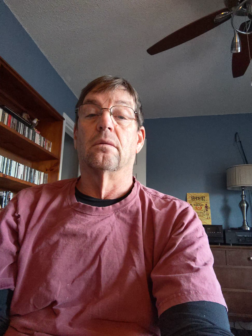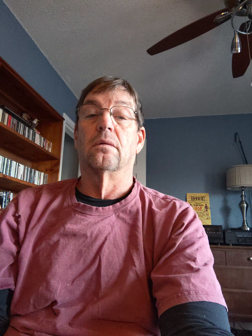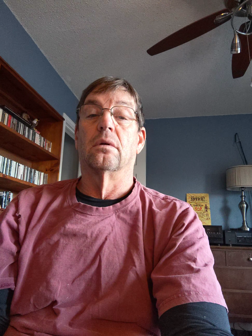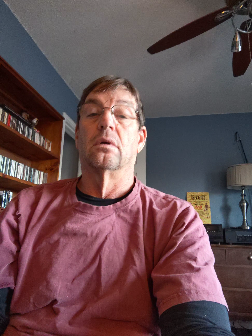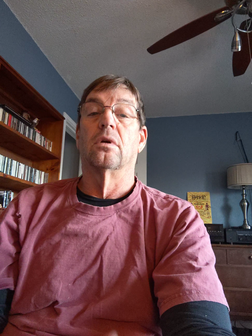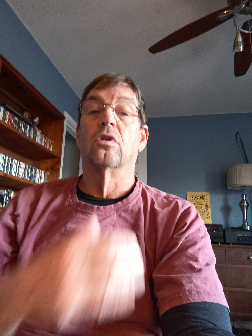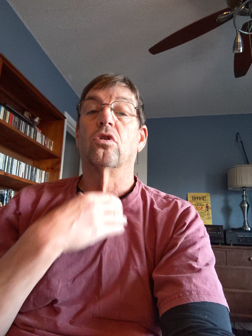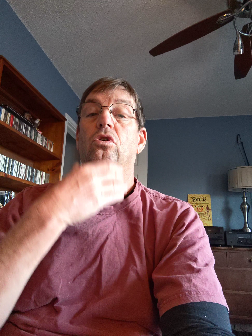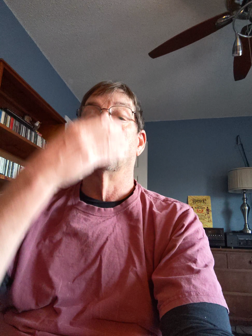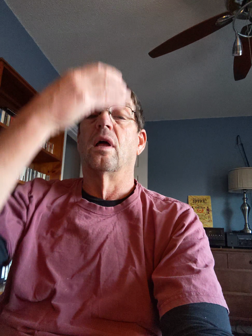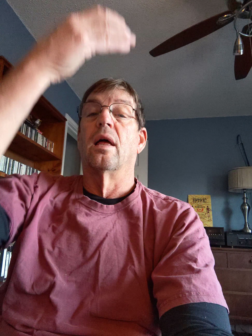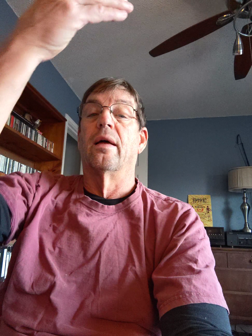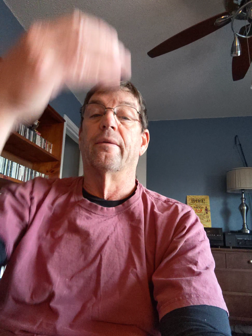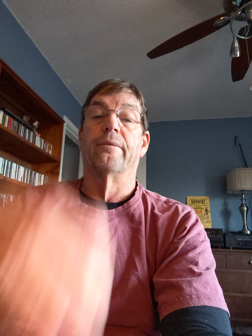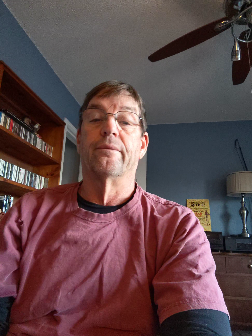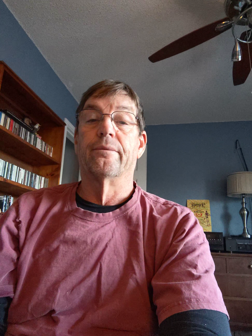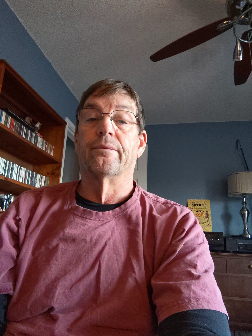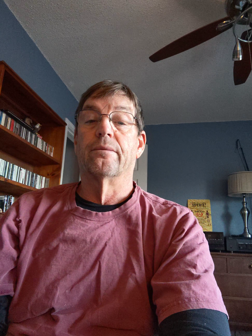giraffe